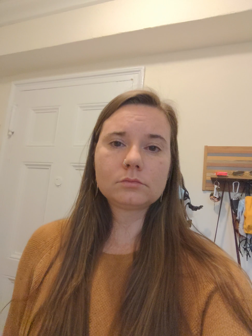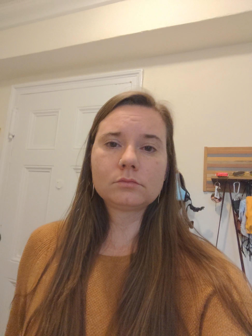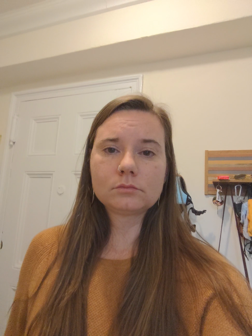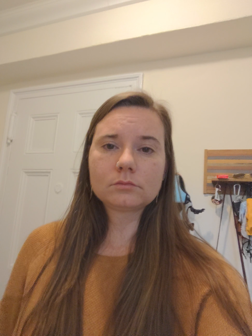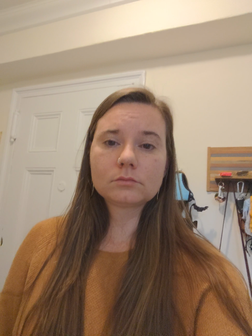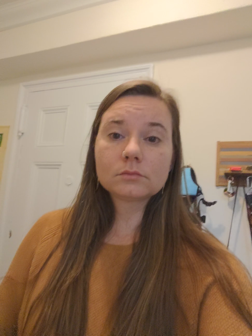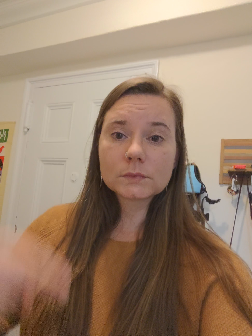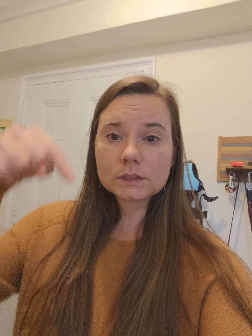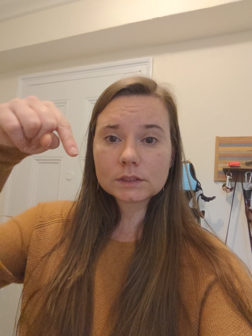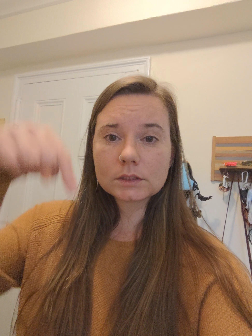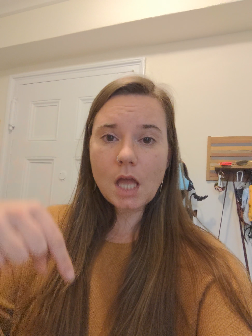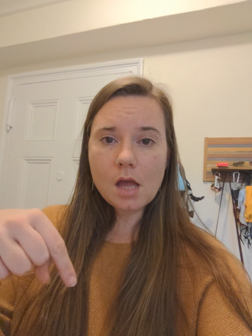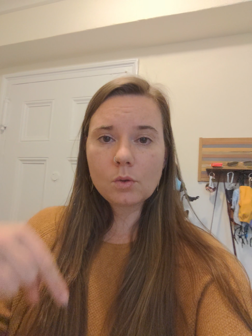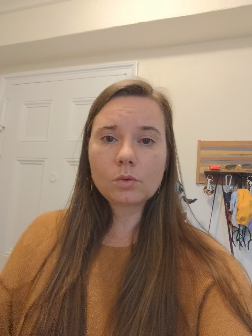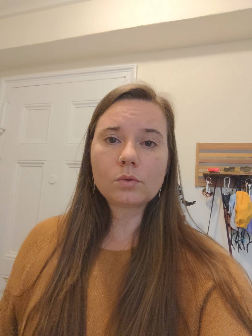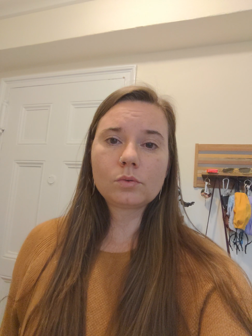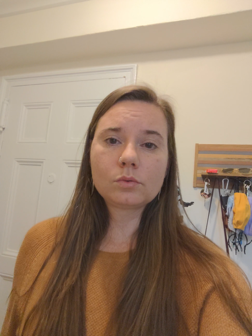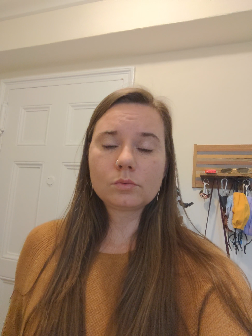down